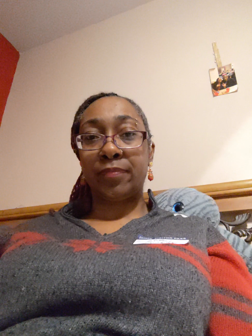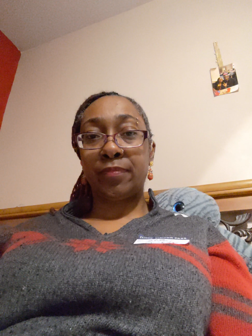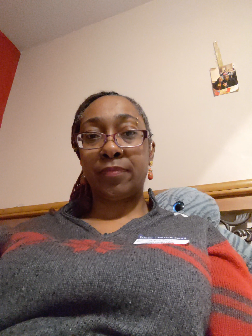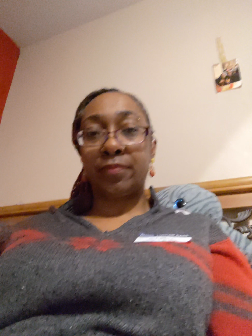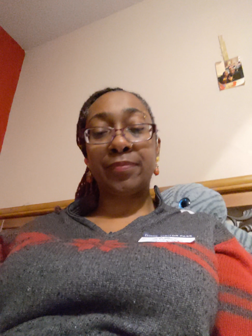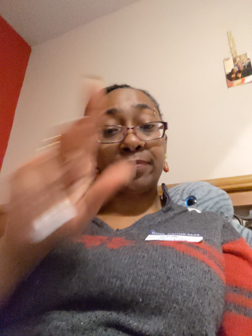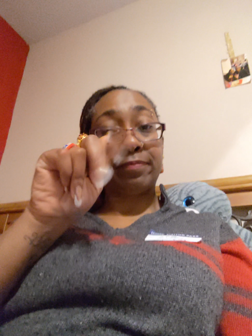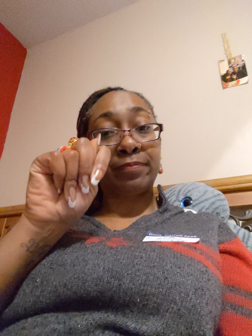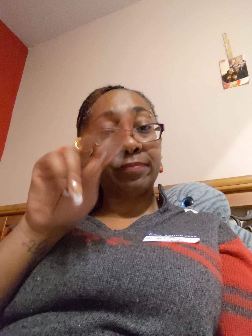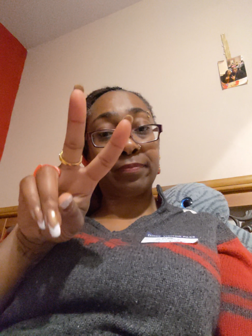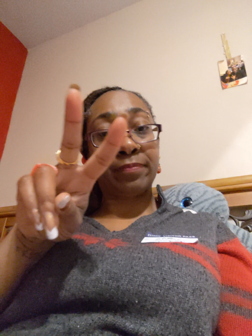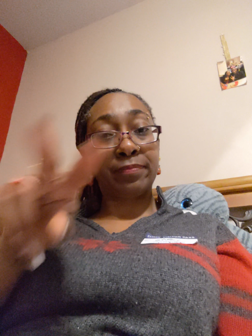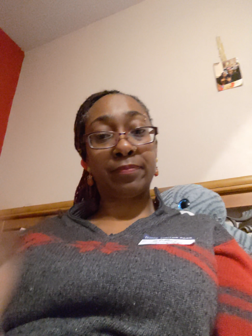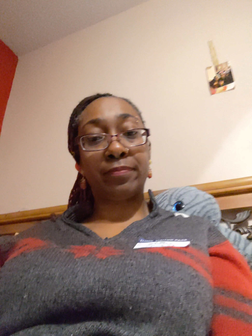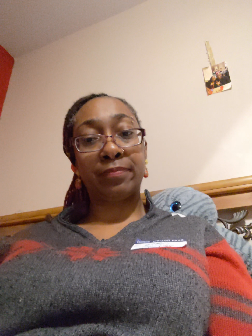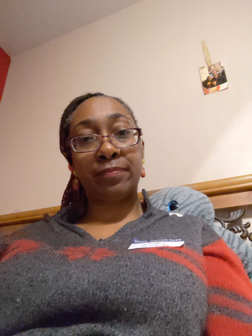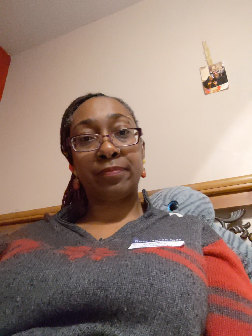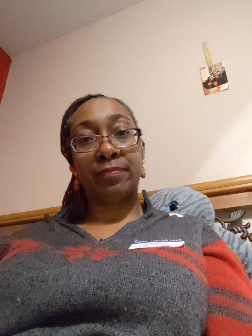TV